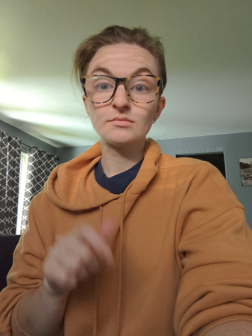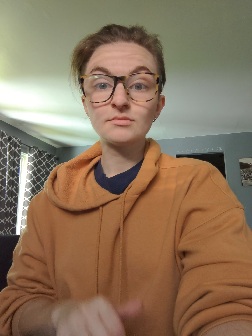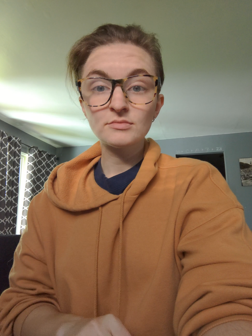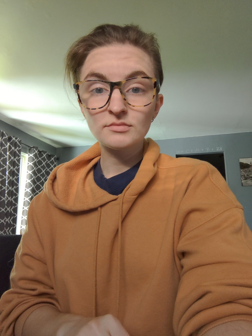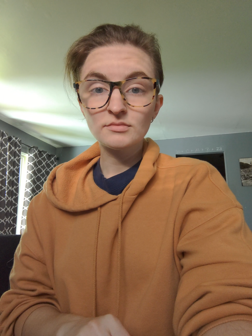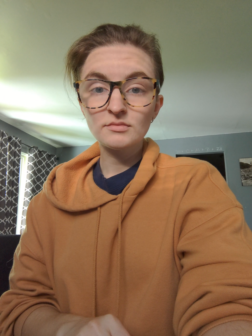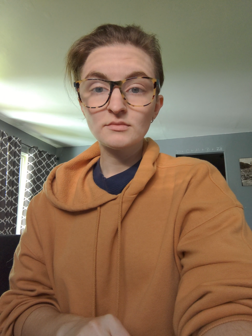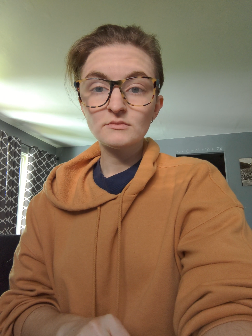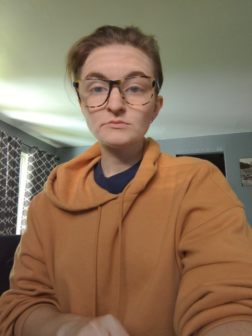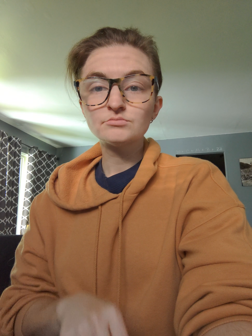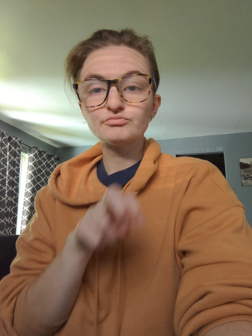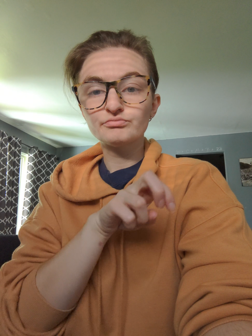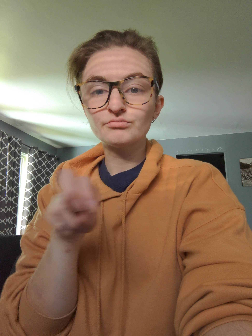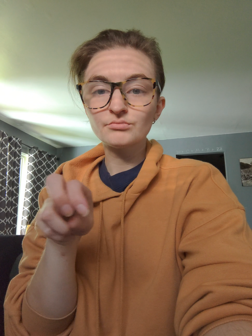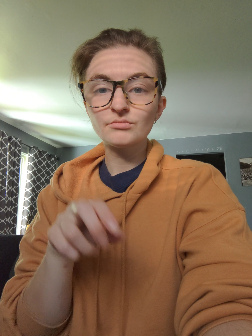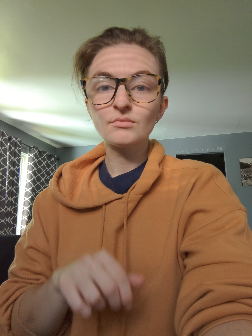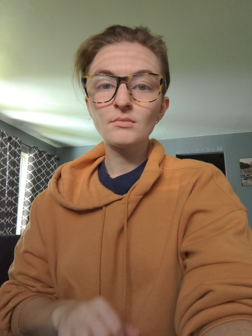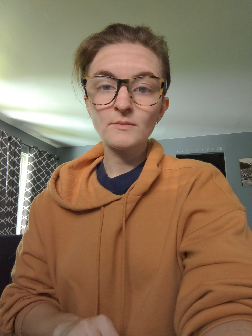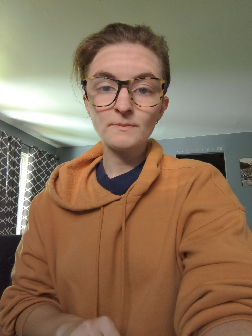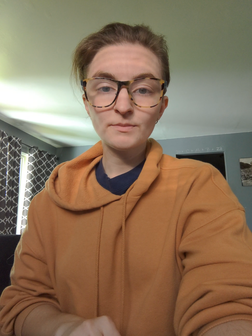porch